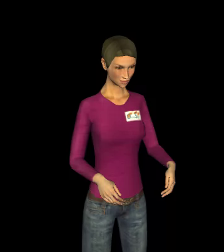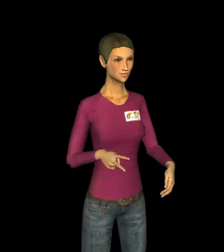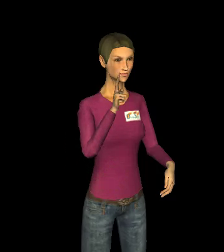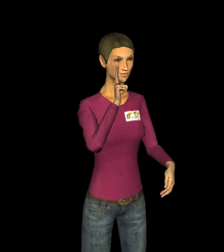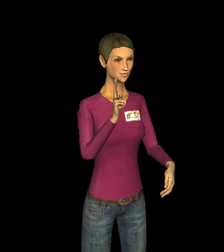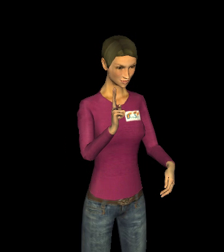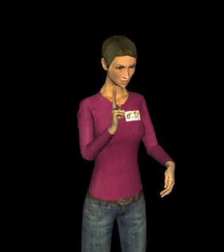يشاهد